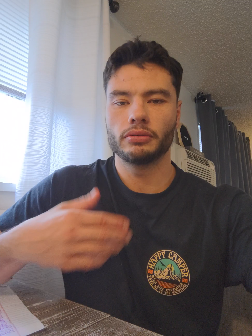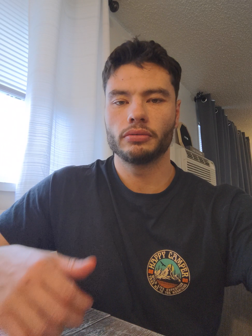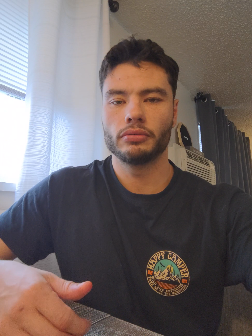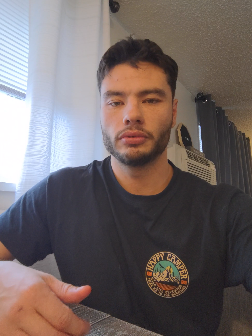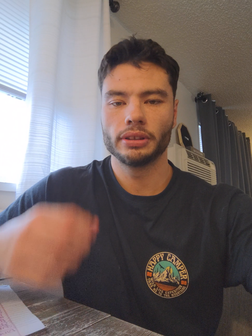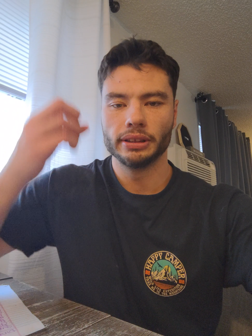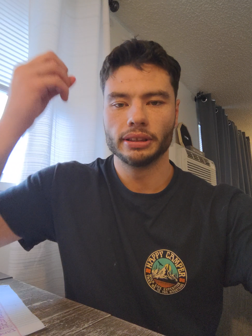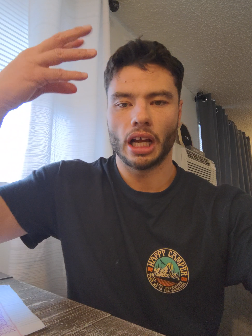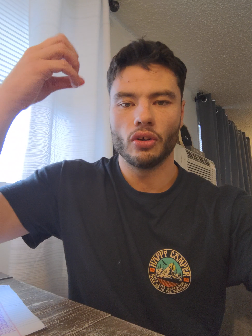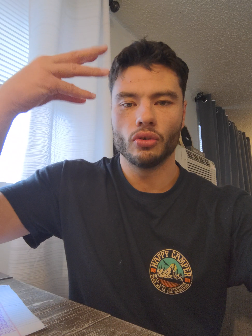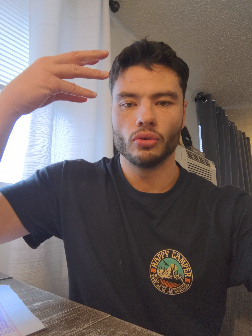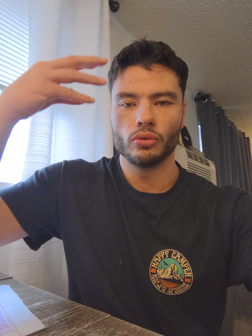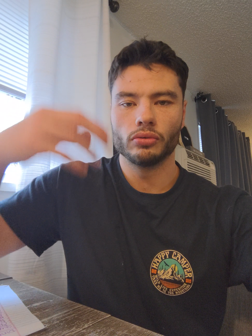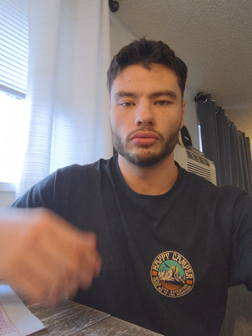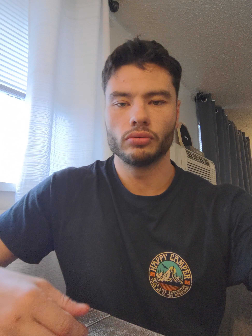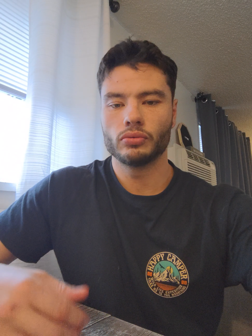shower